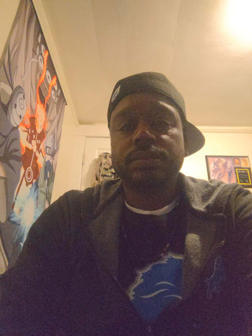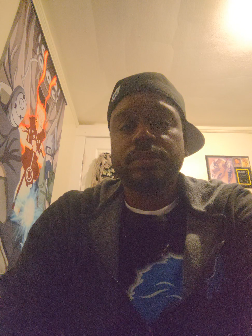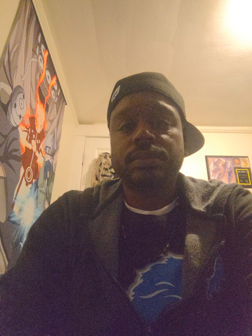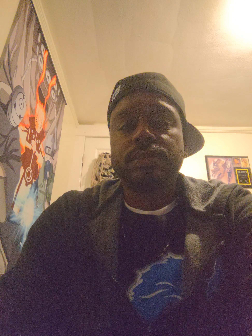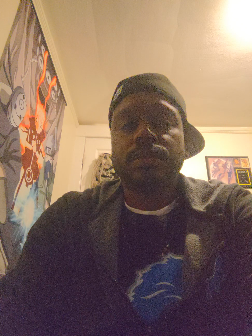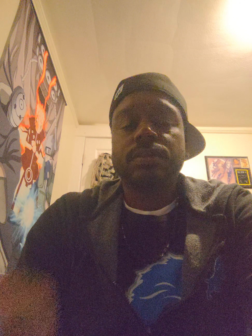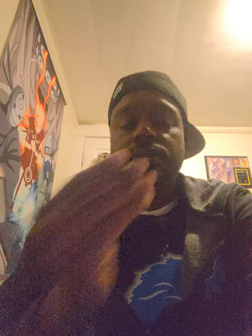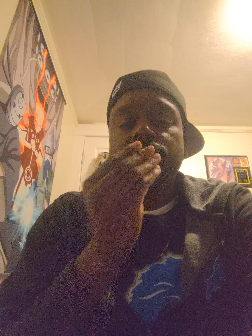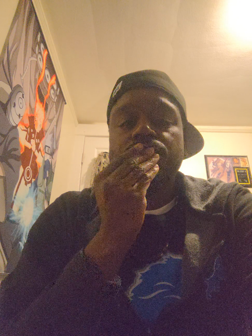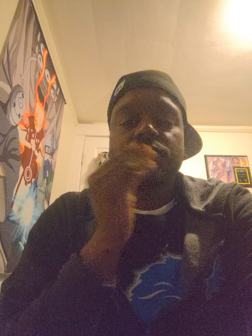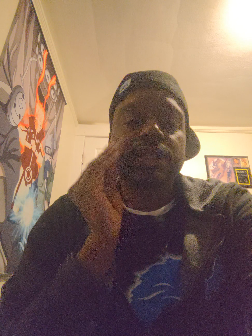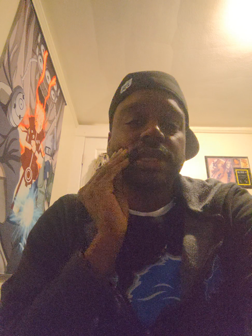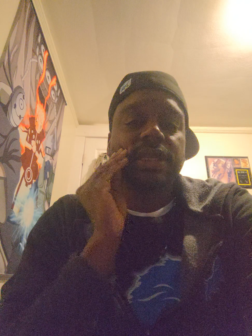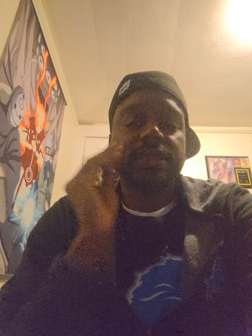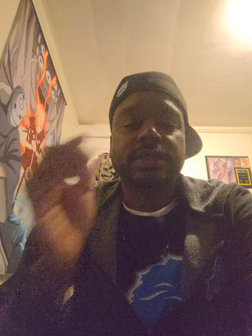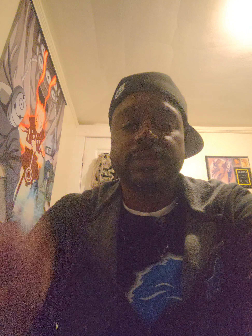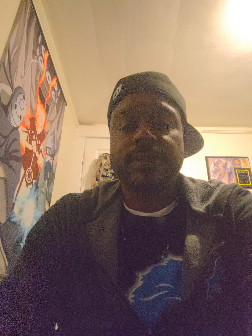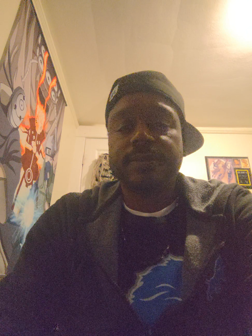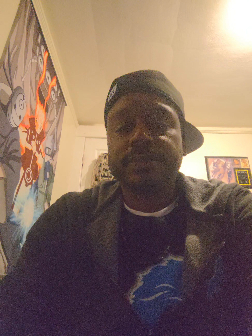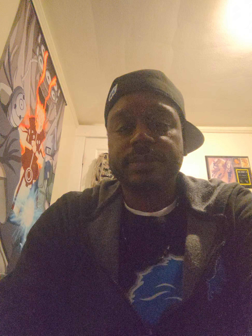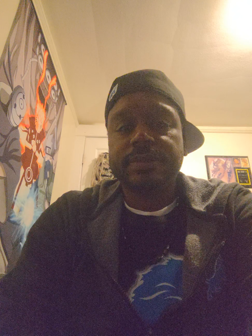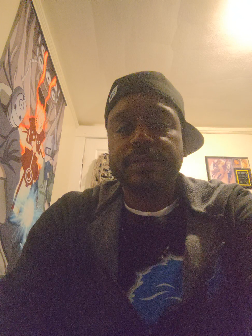kiss